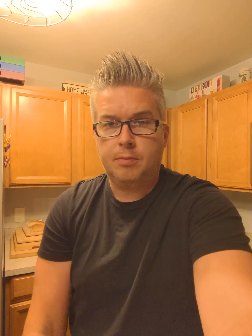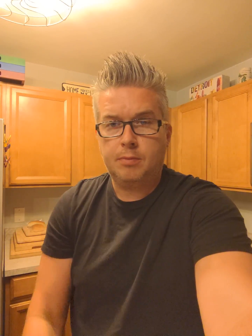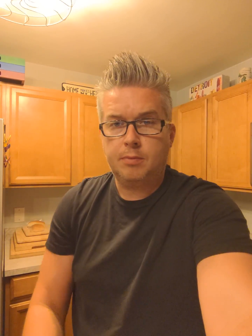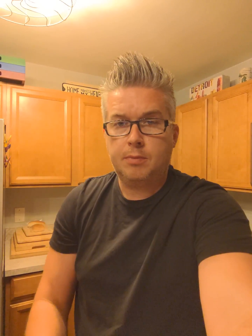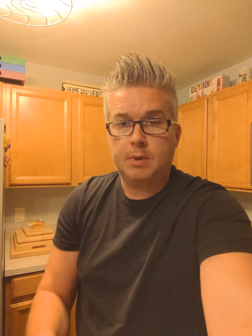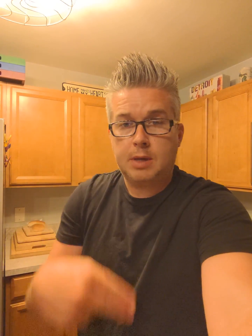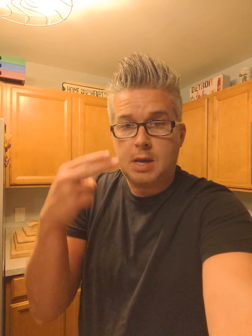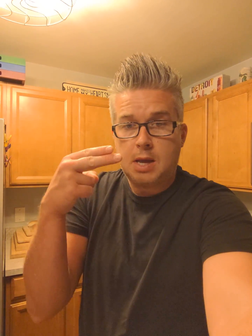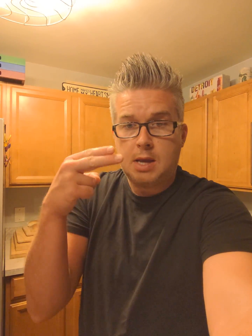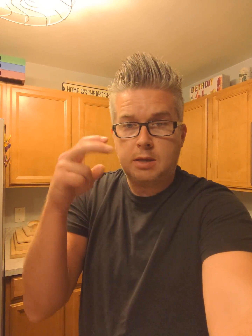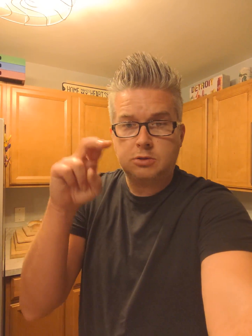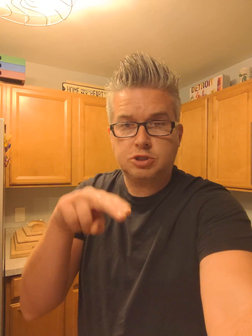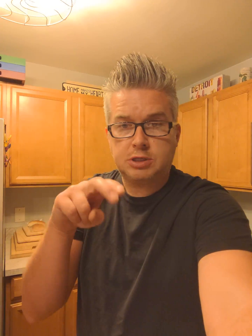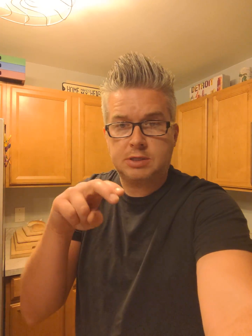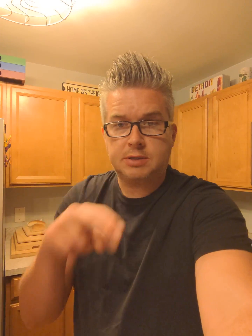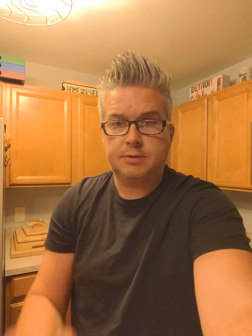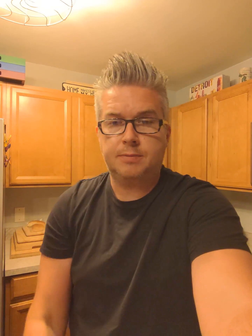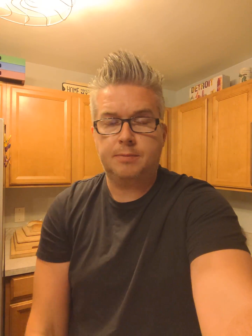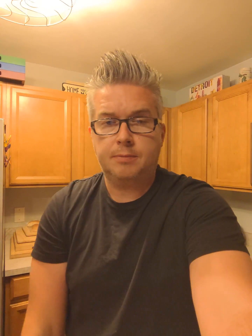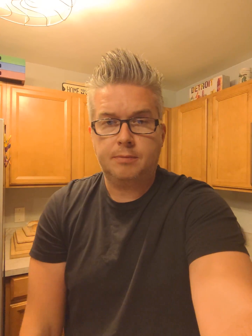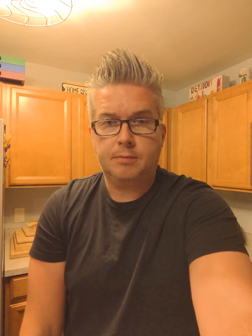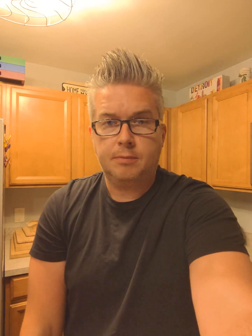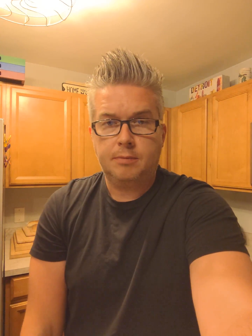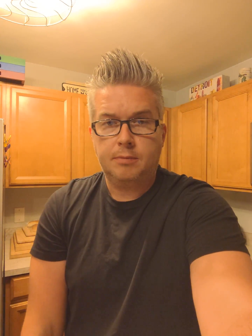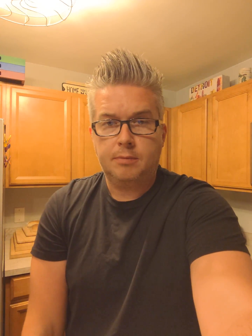high chair